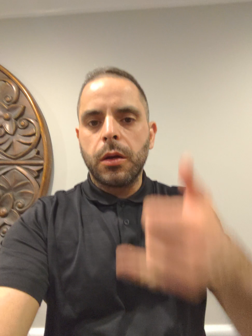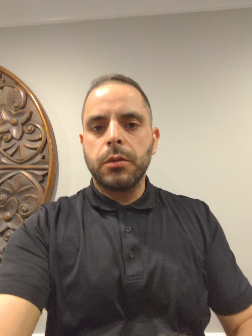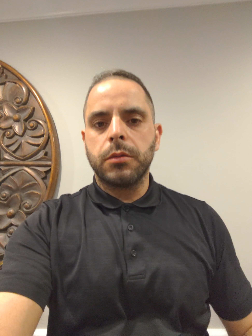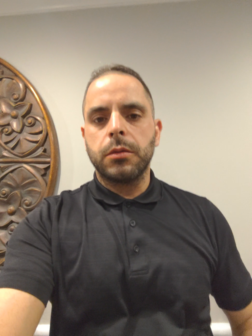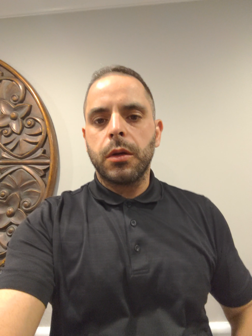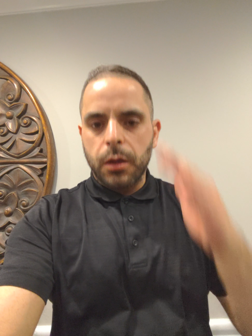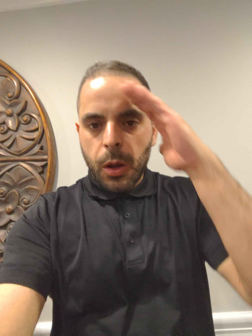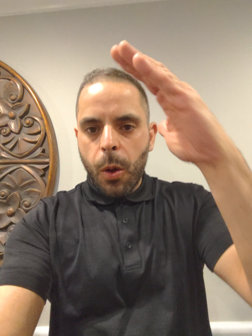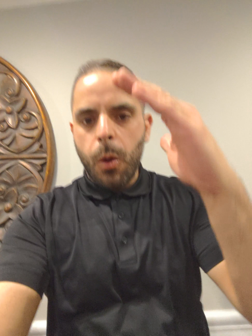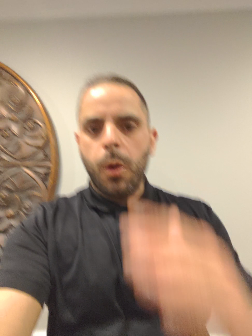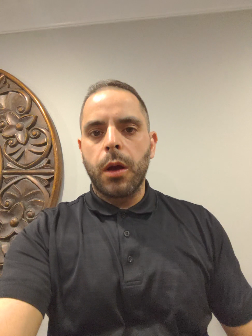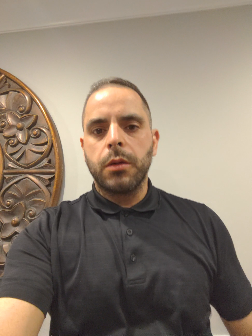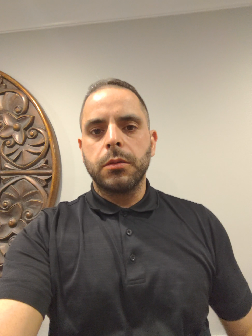hello